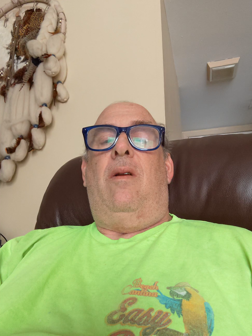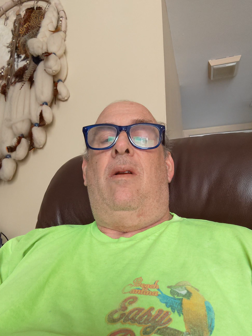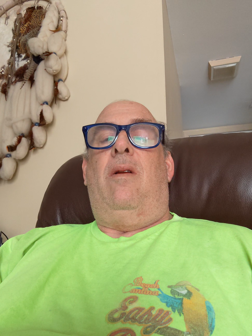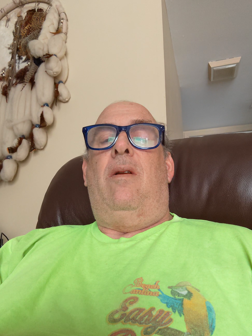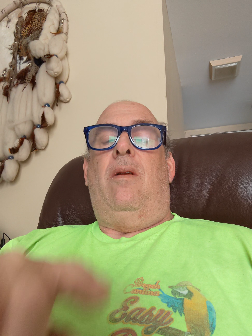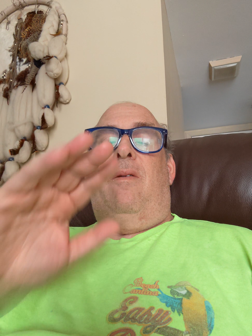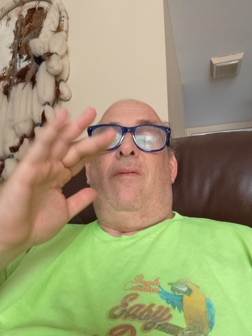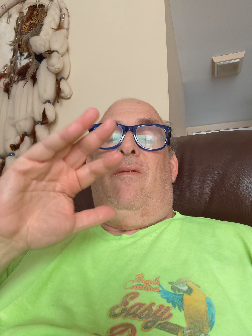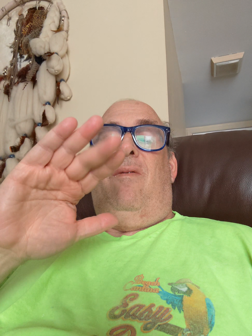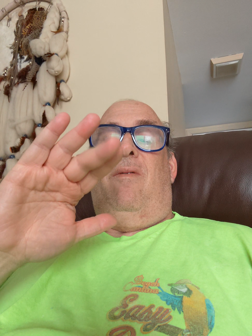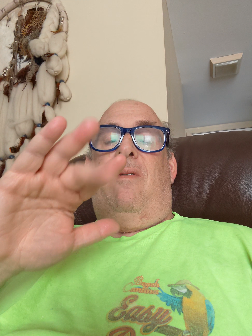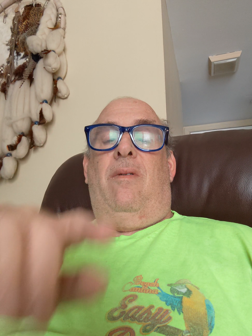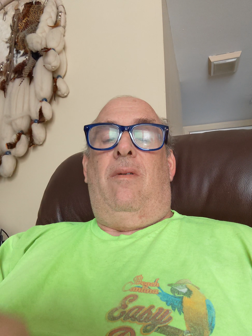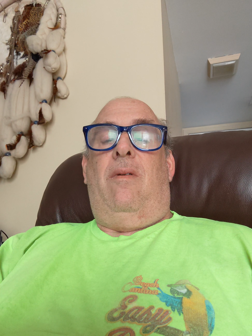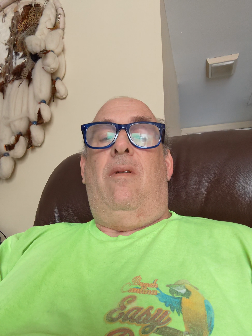finger